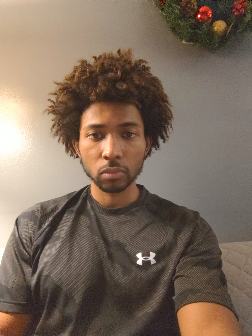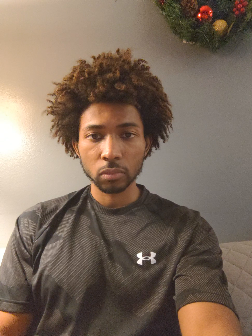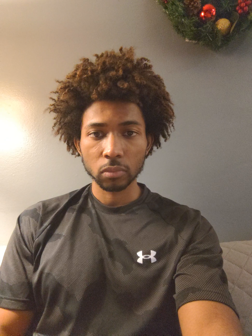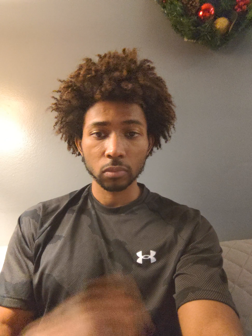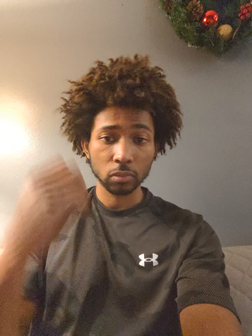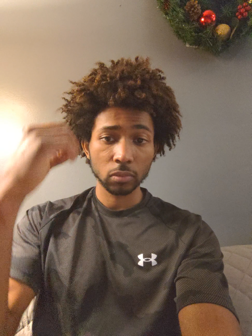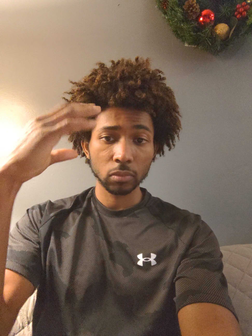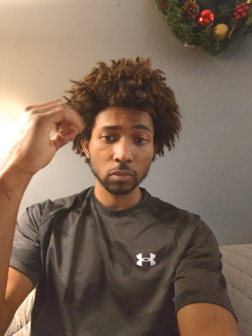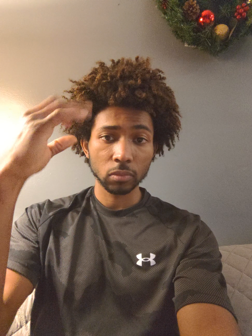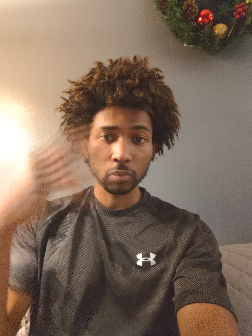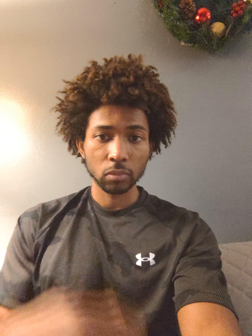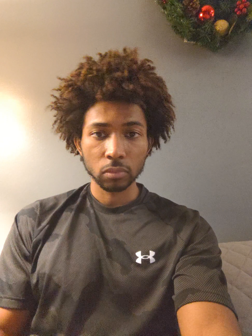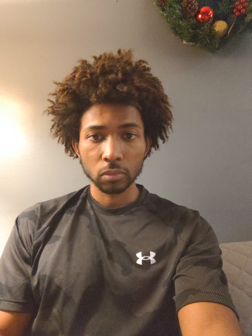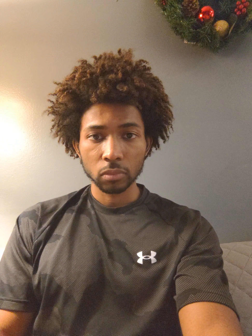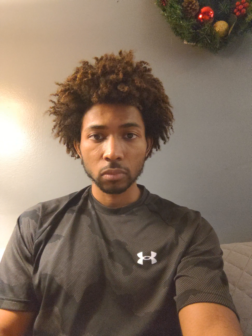shower